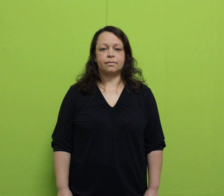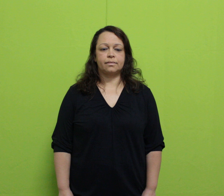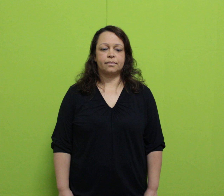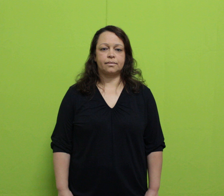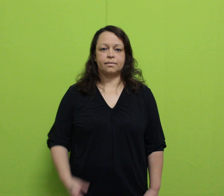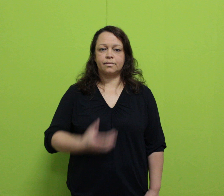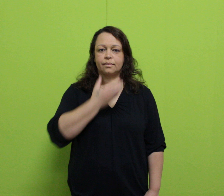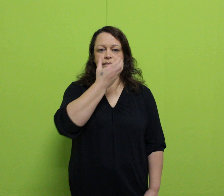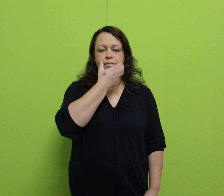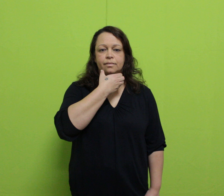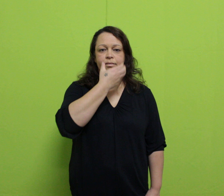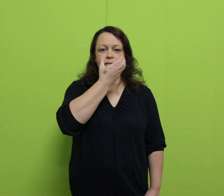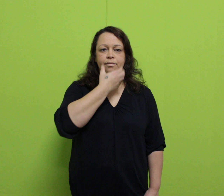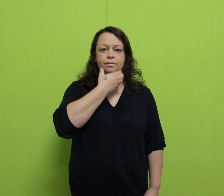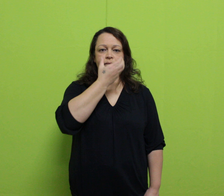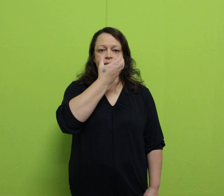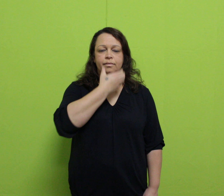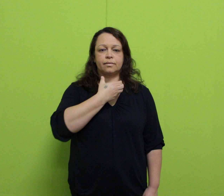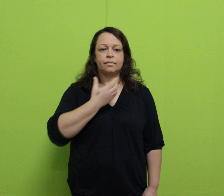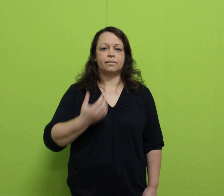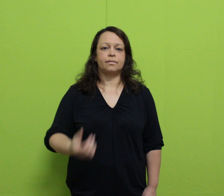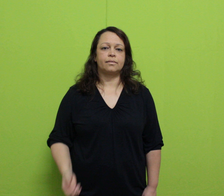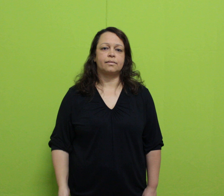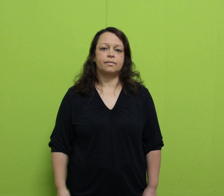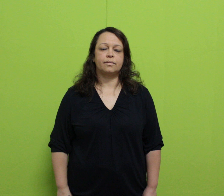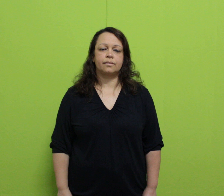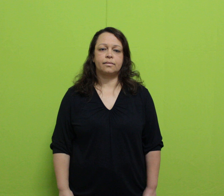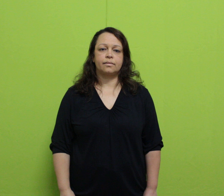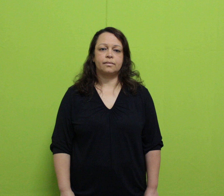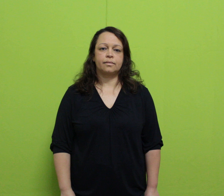maçã